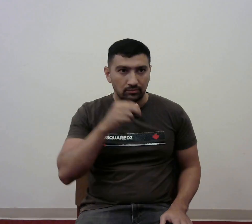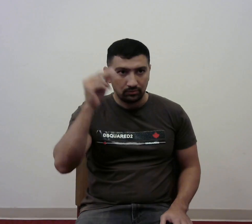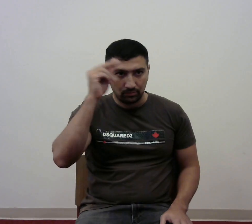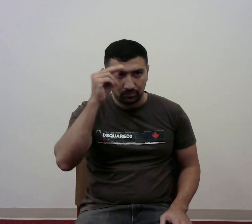öyrənmək